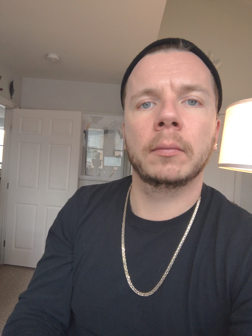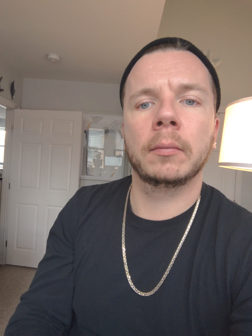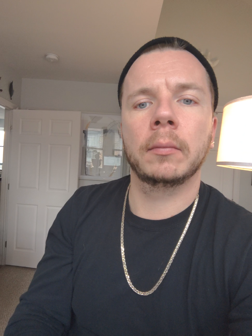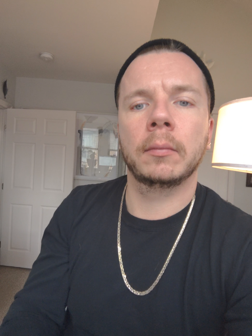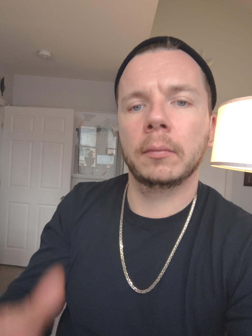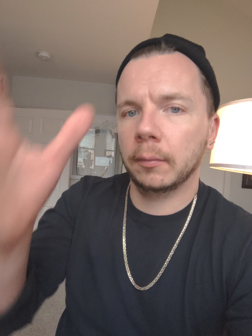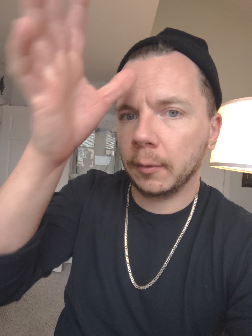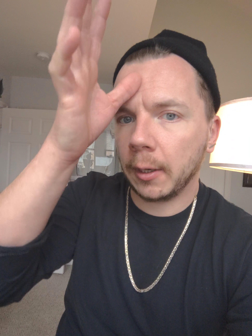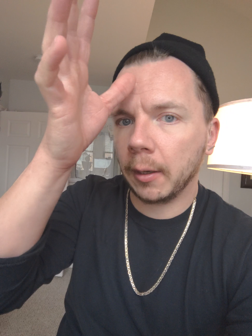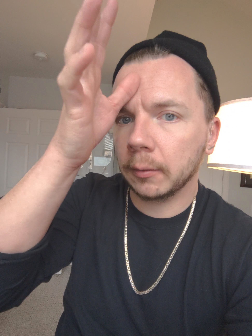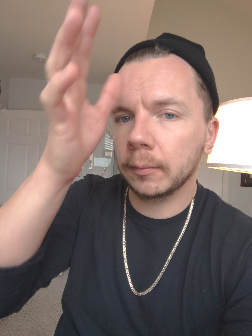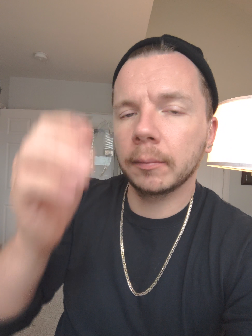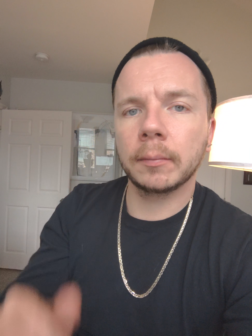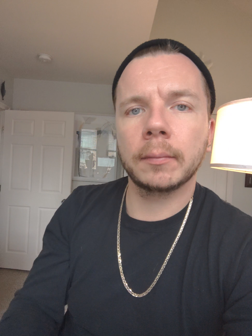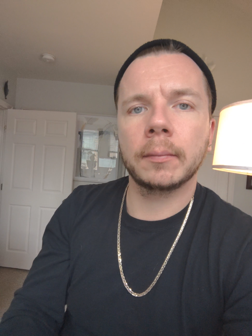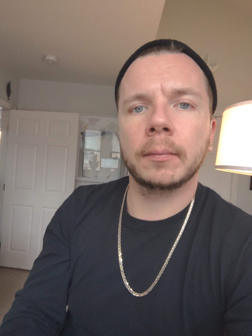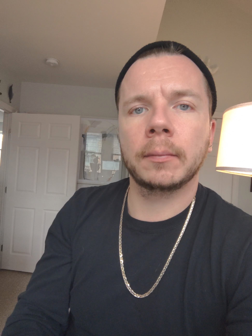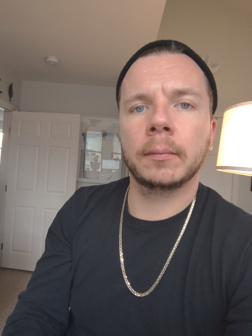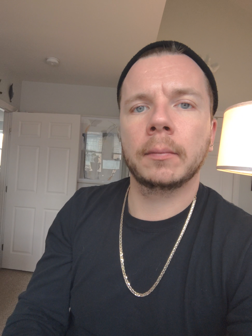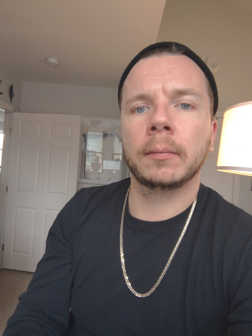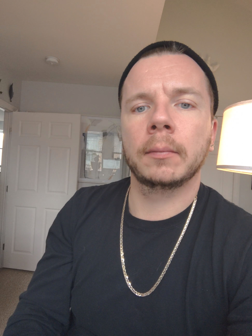dad